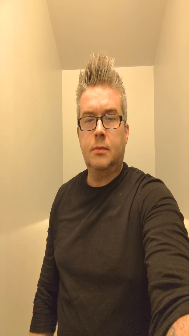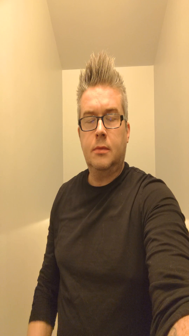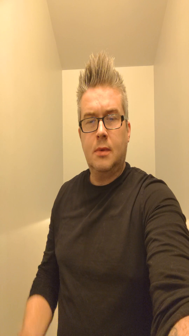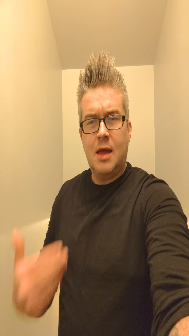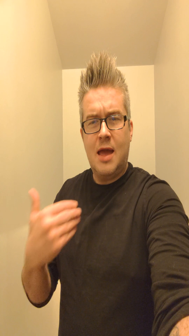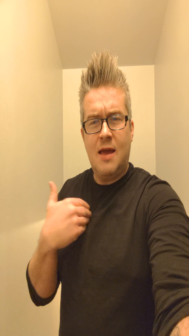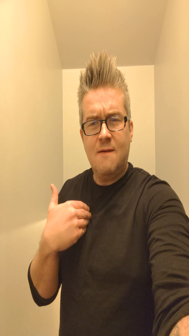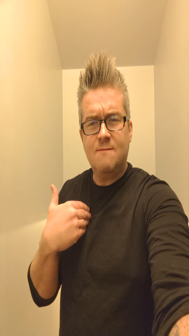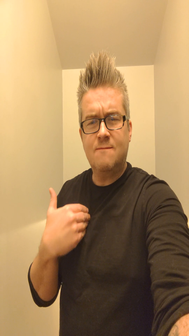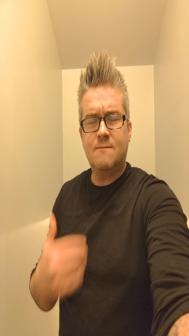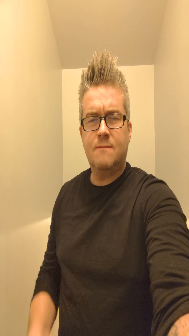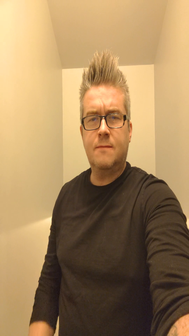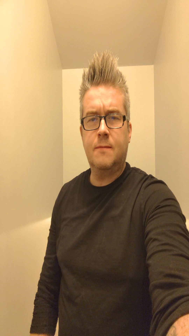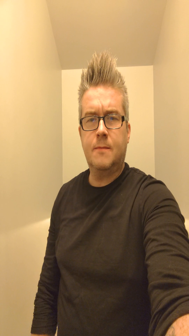have